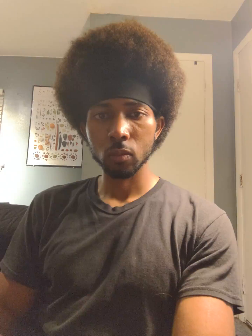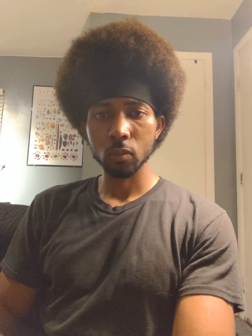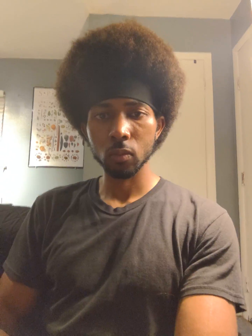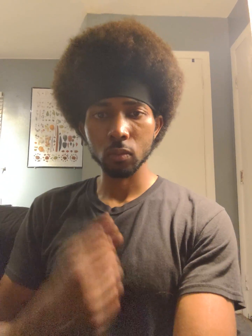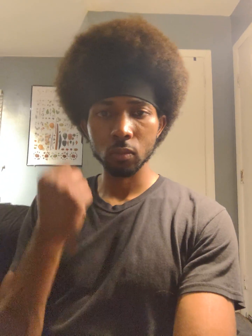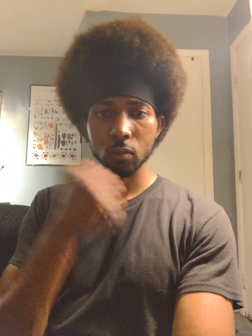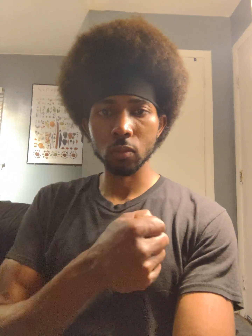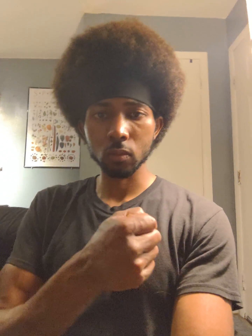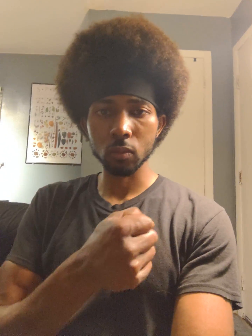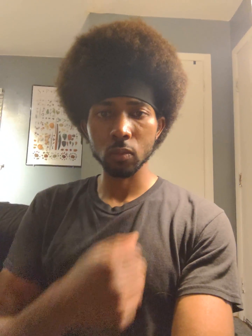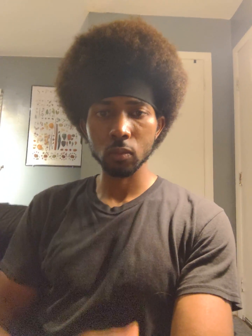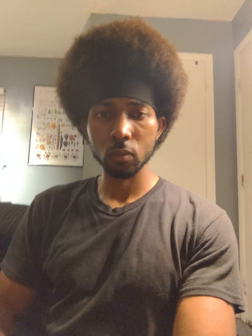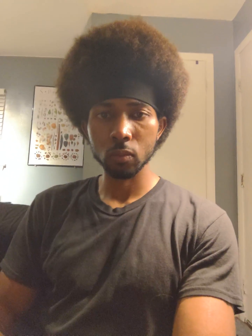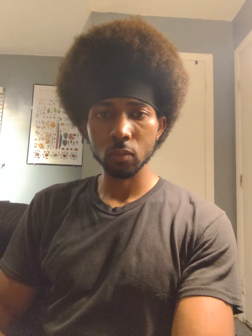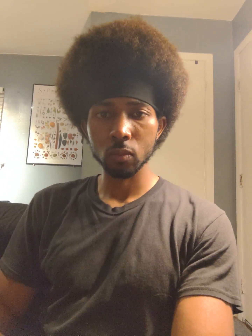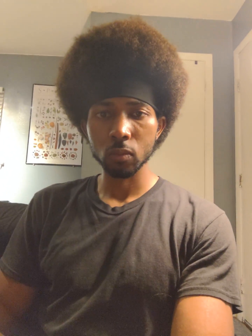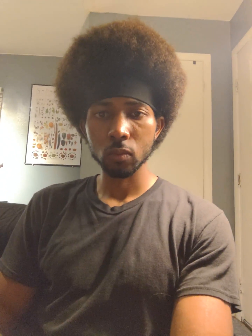hit